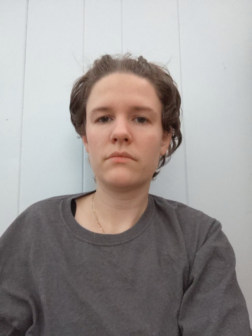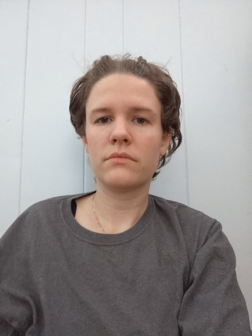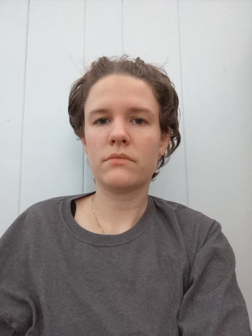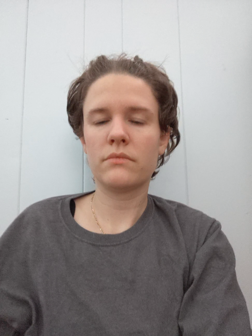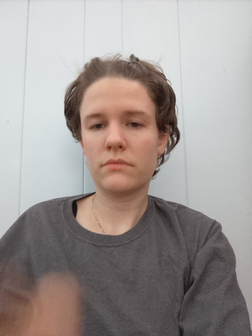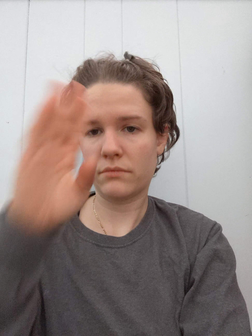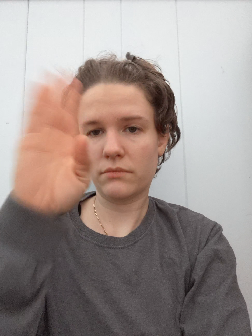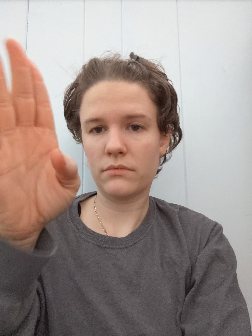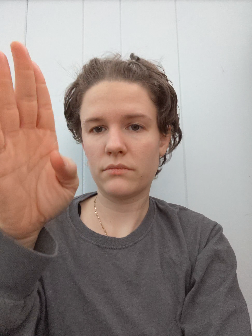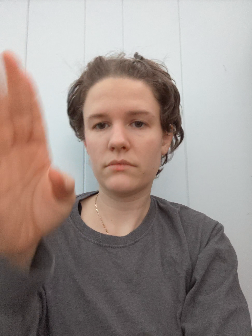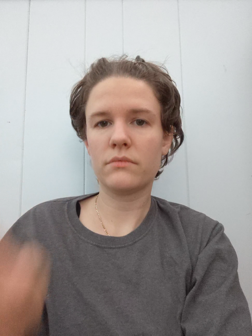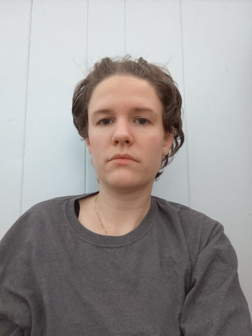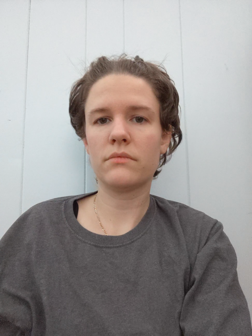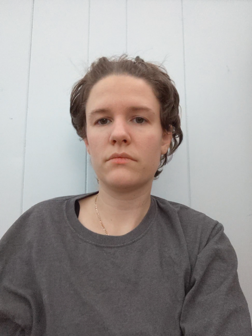hello